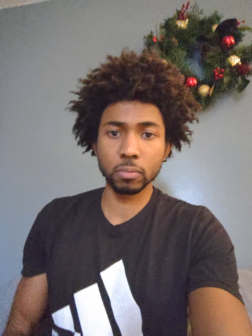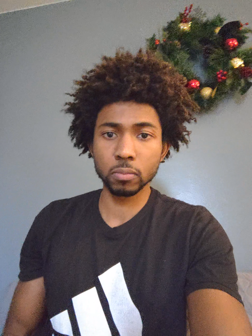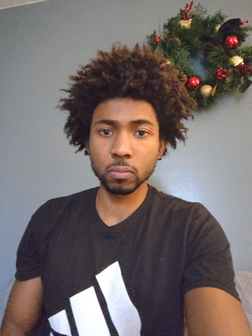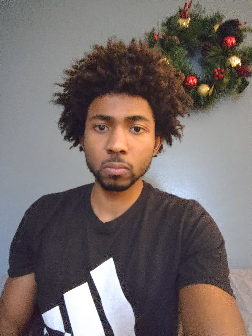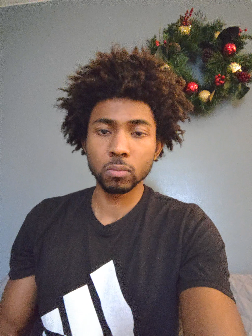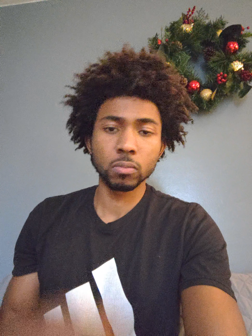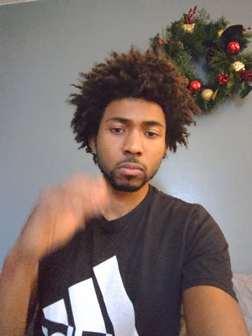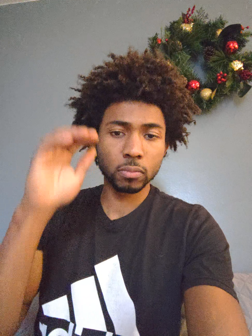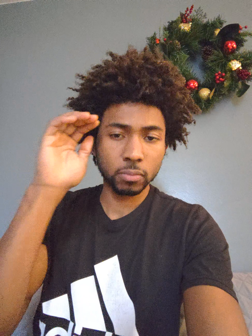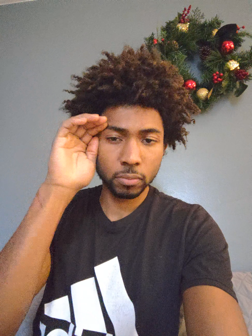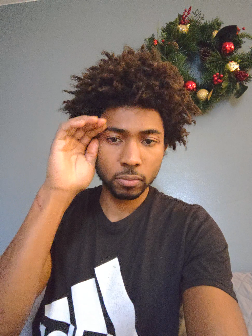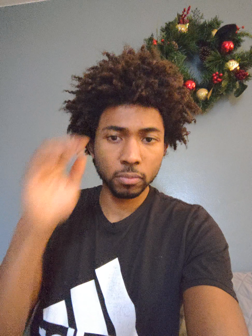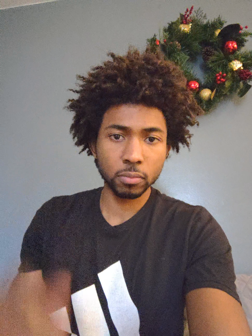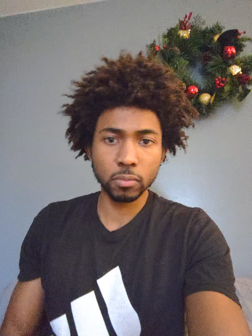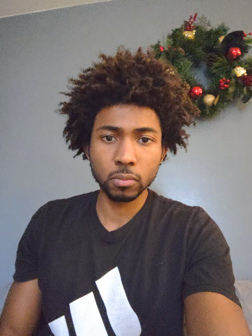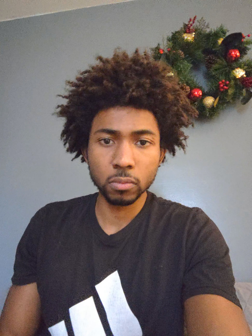listen